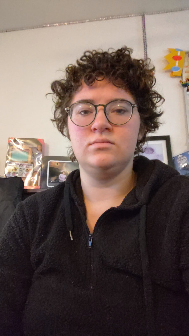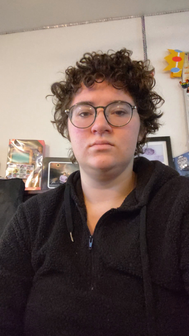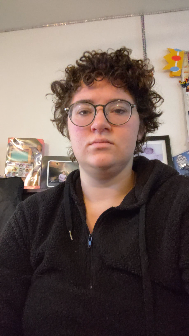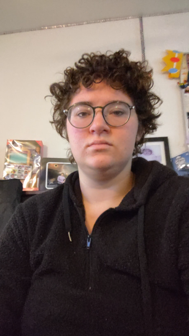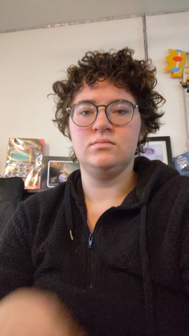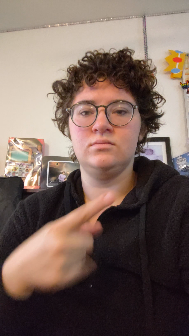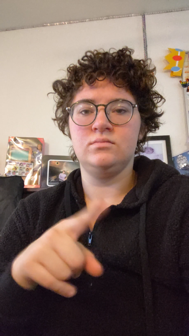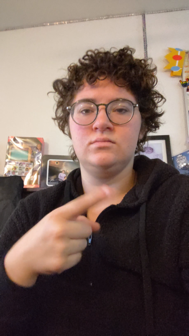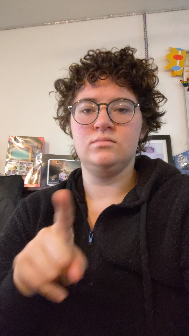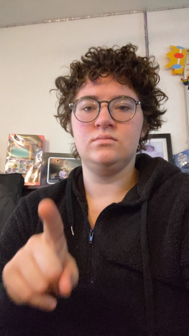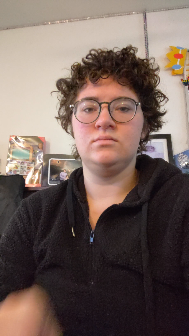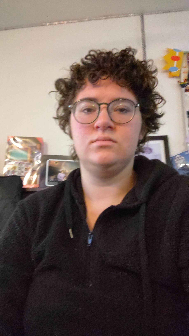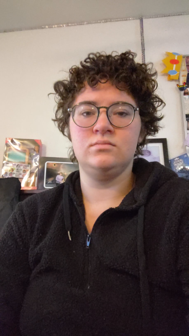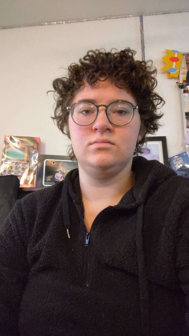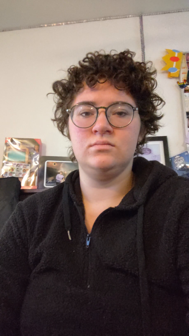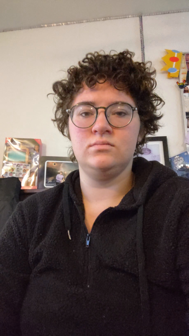knife